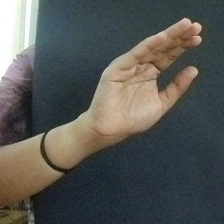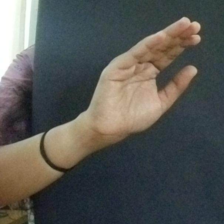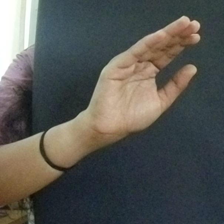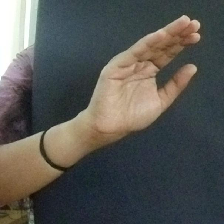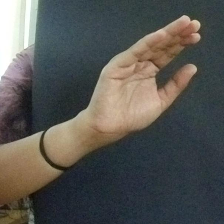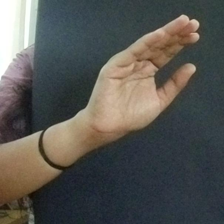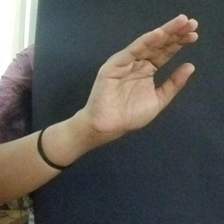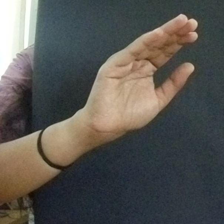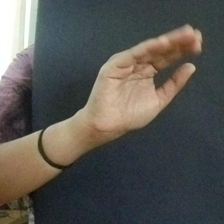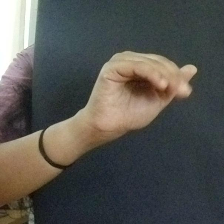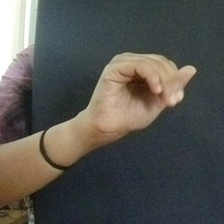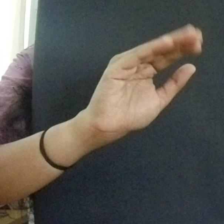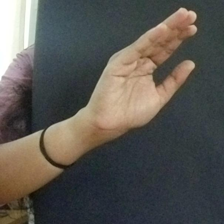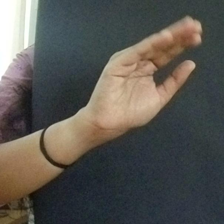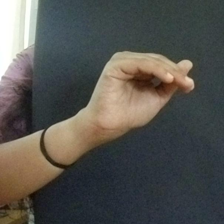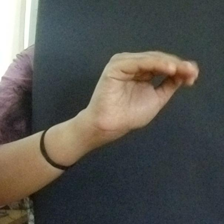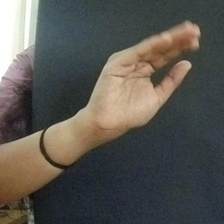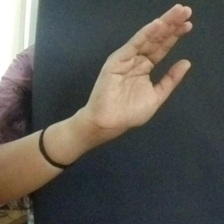call